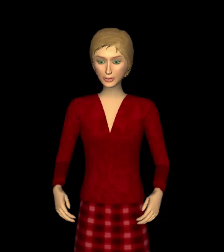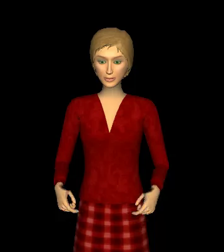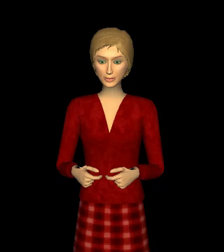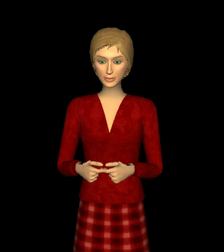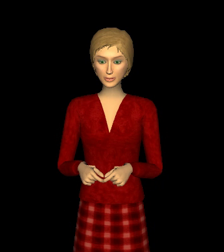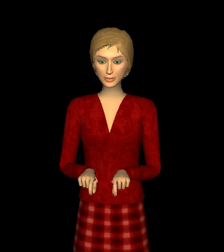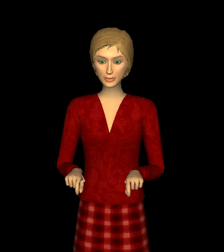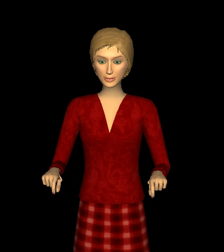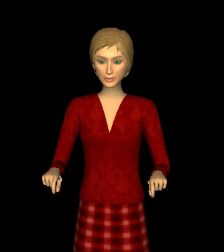يفحص